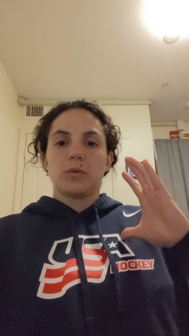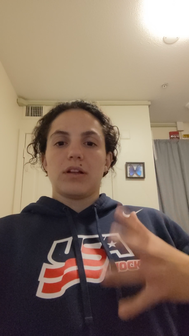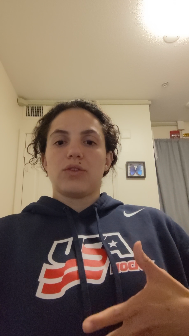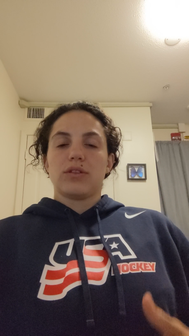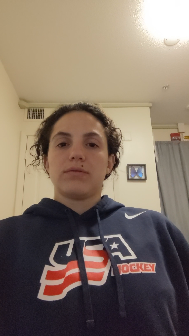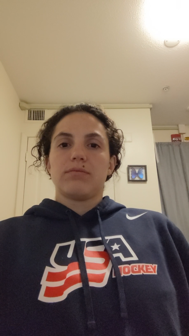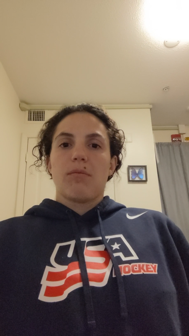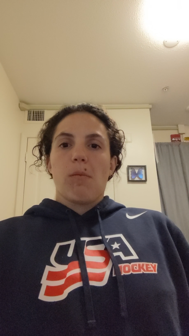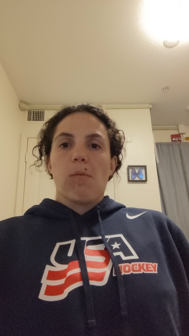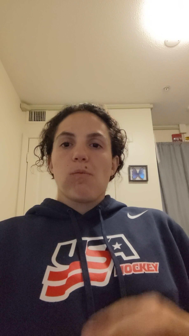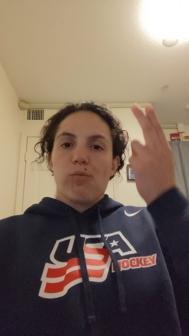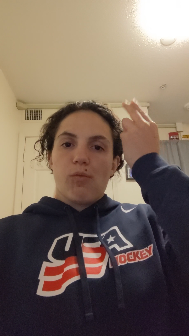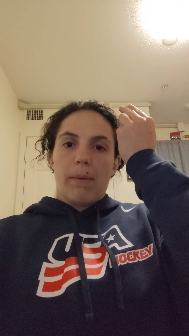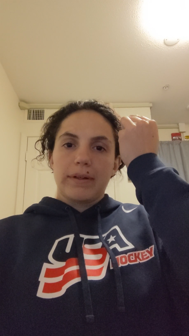rabbit